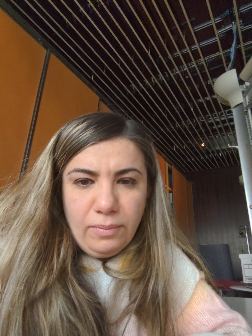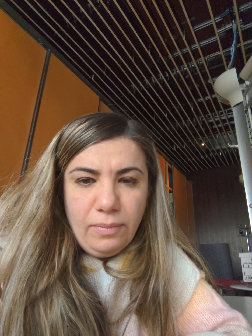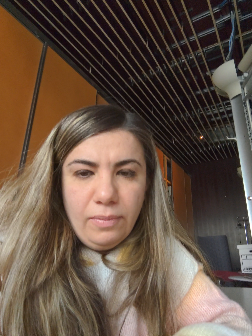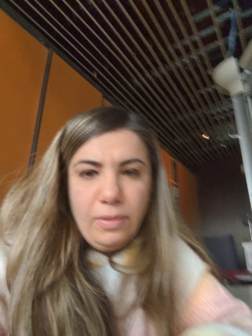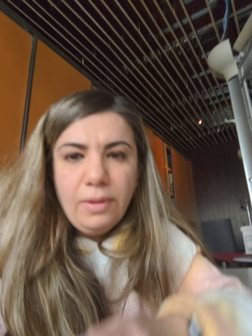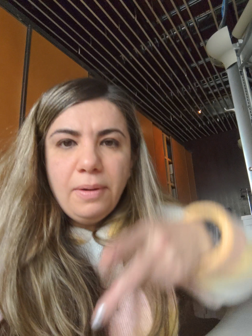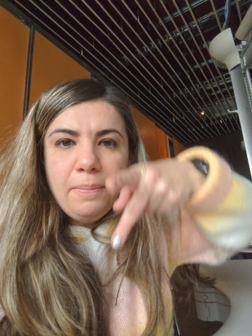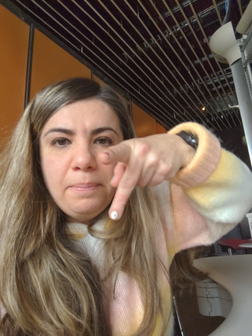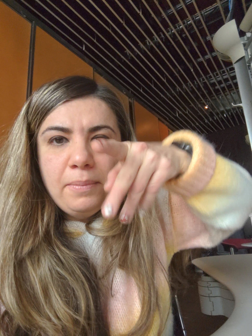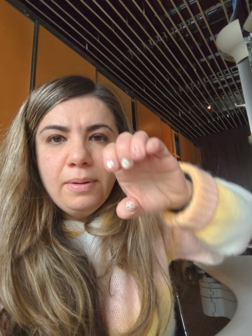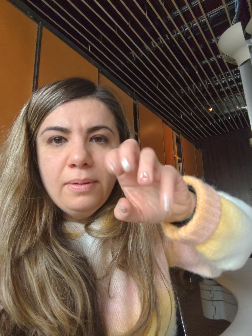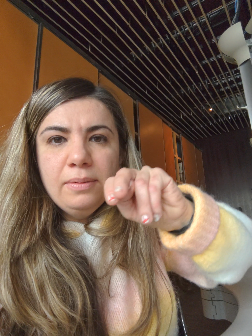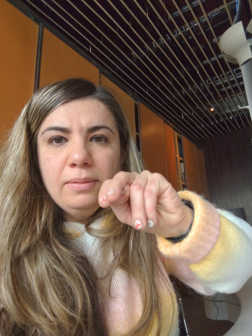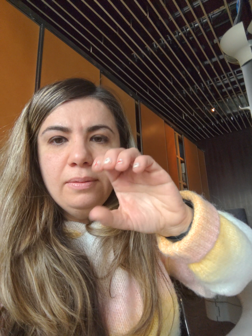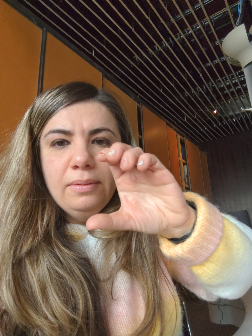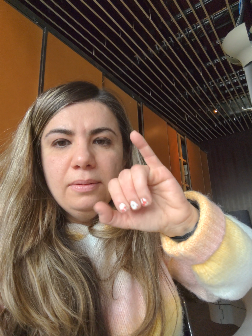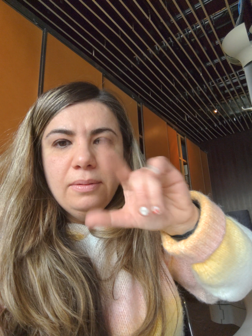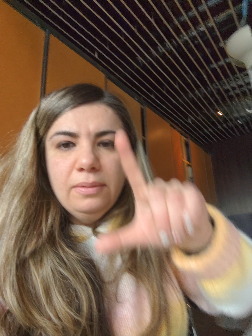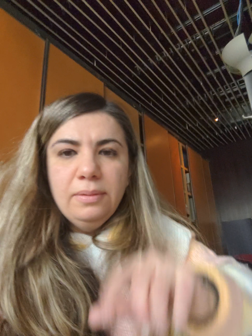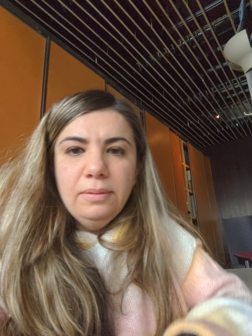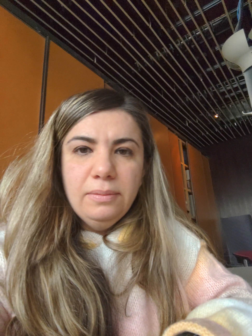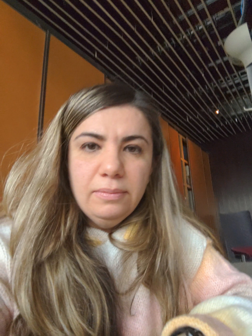pencil